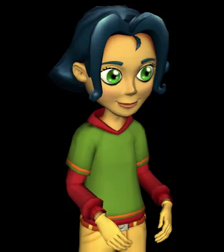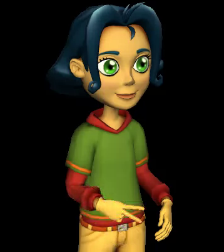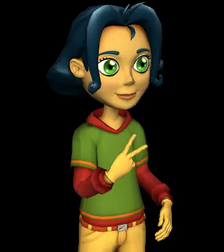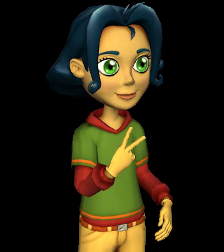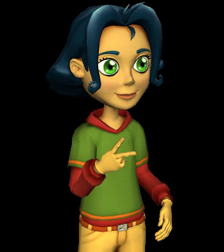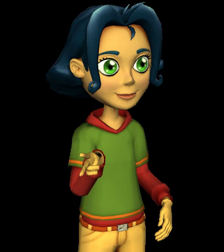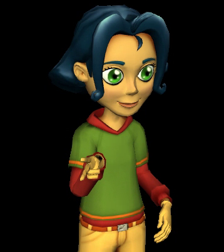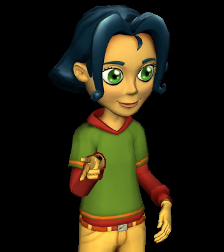ينتمي إلى